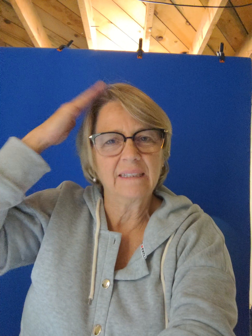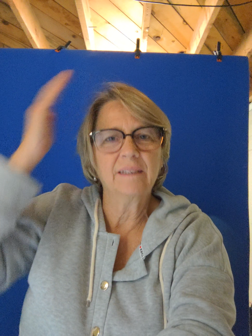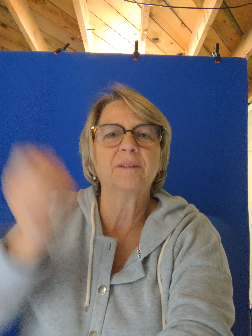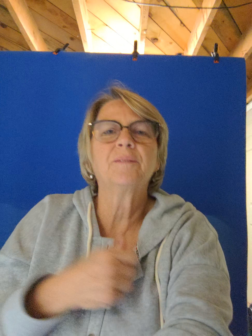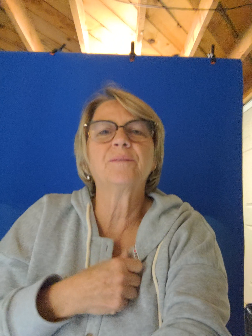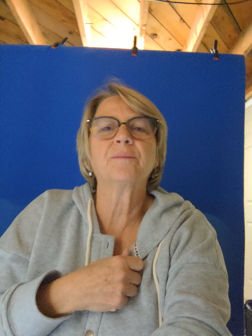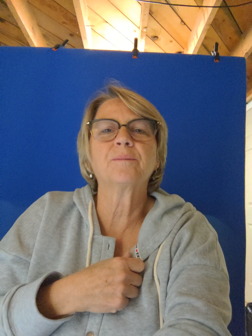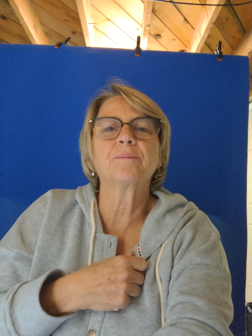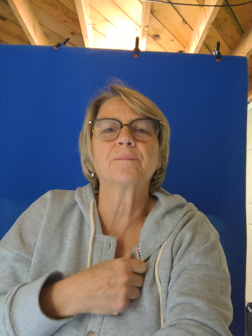hat